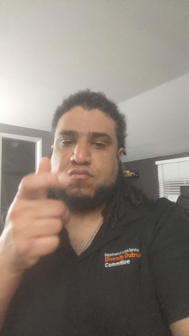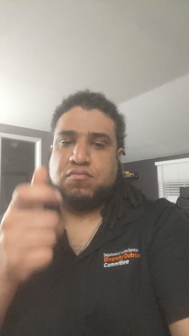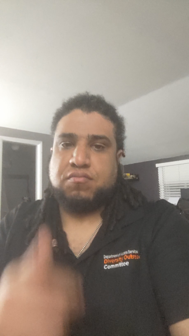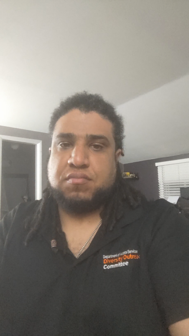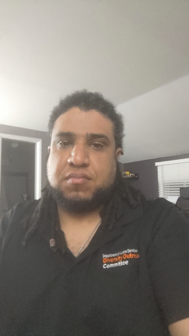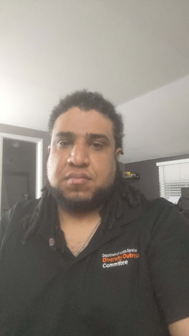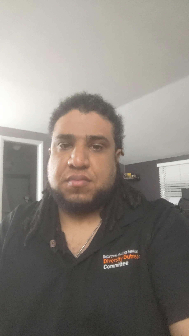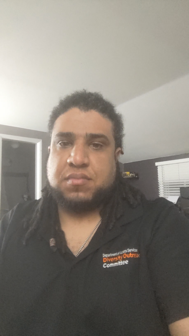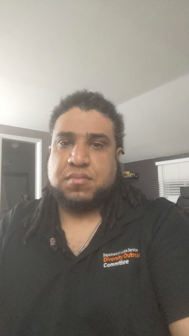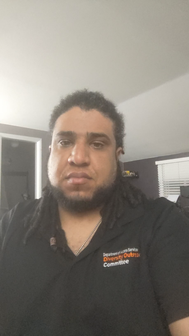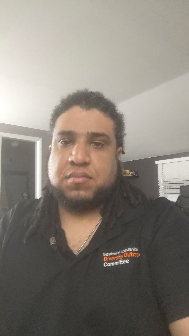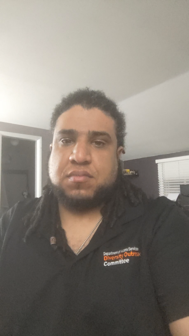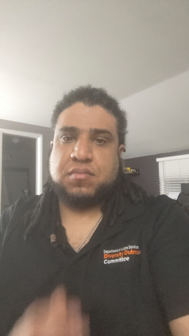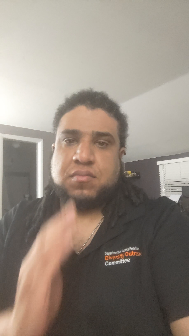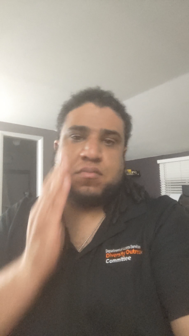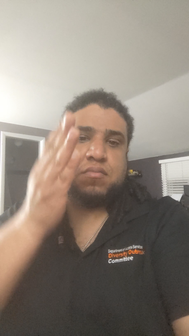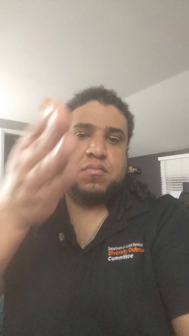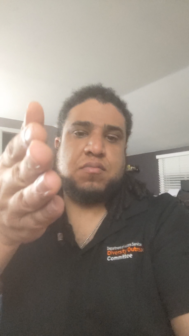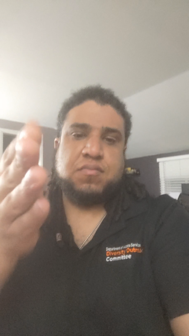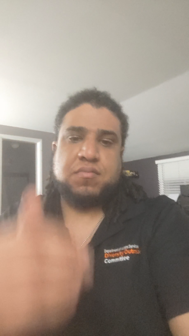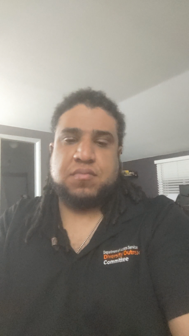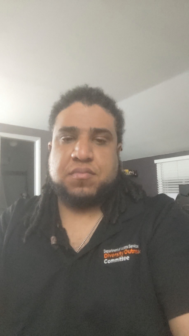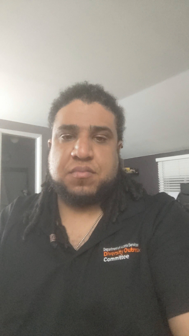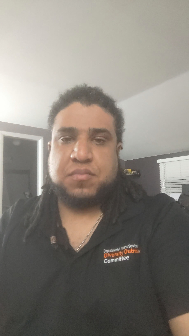over